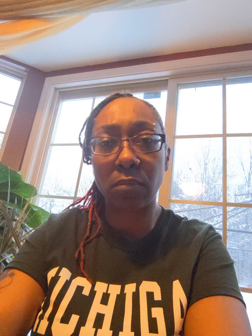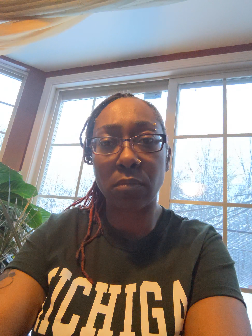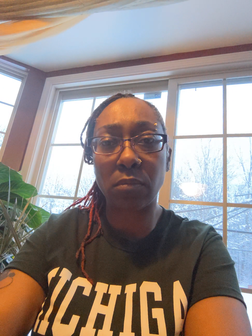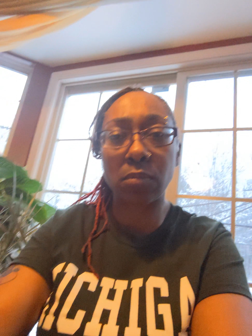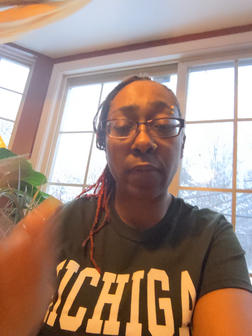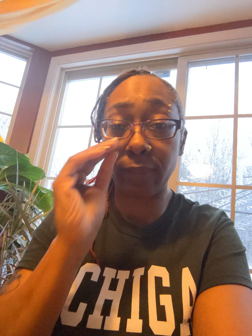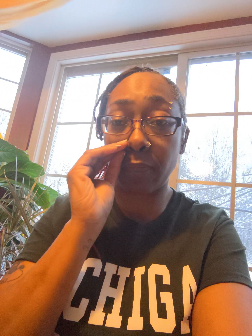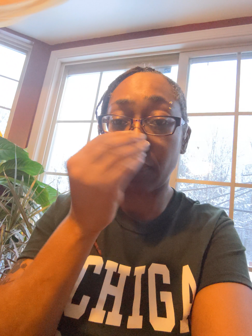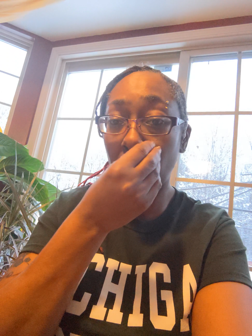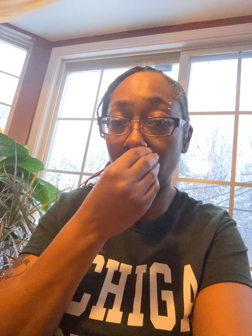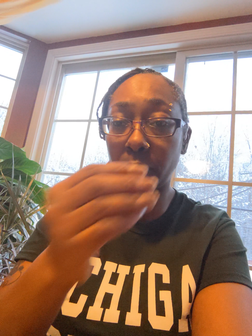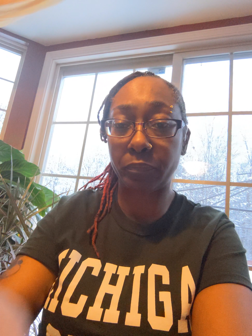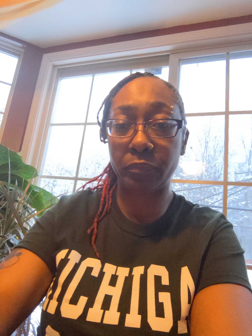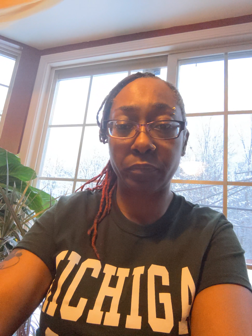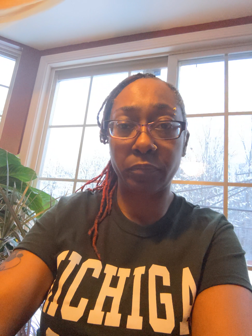flower